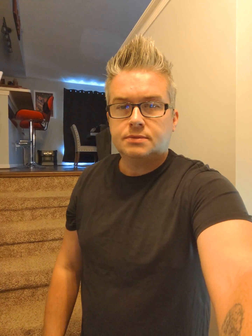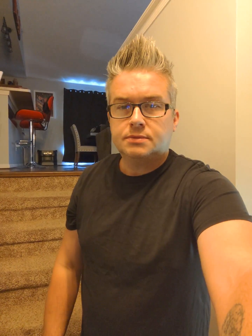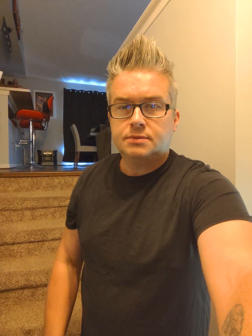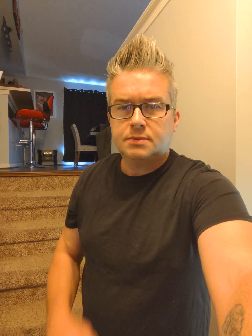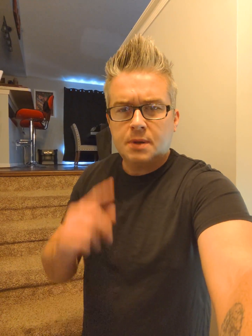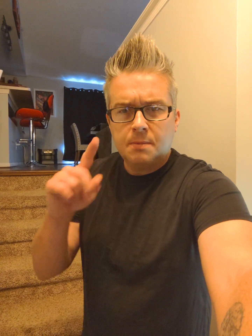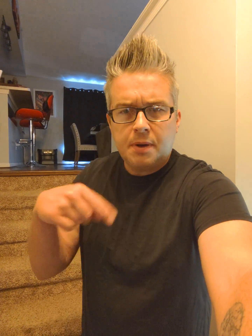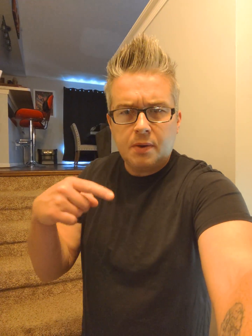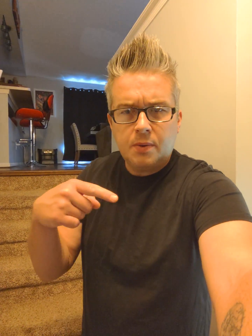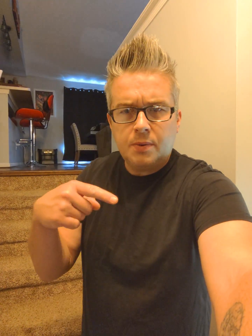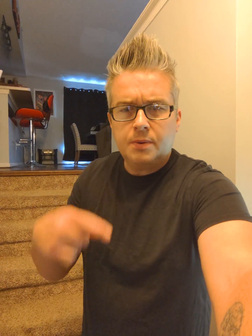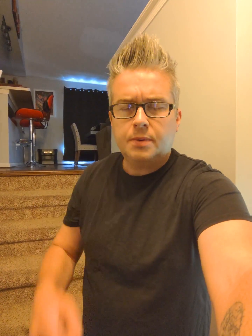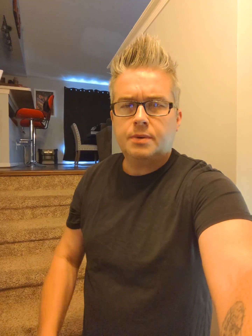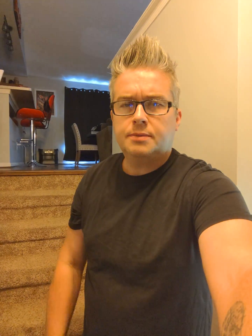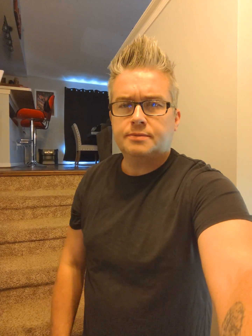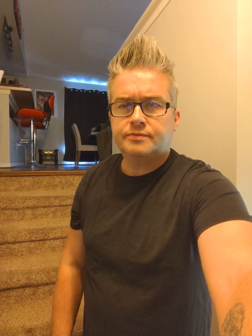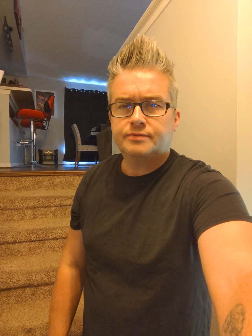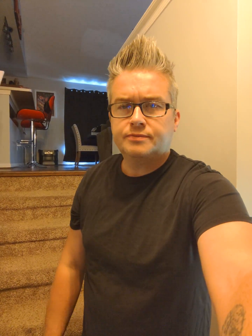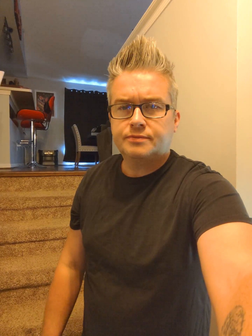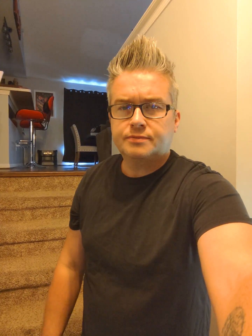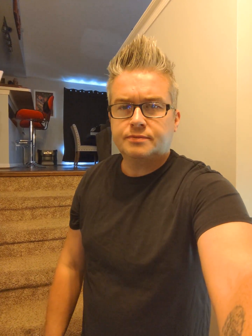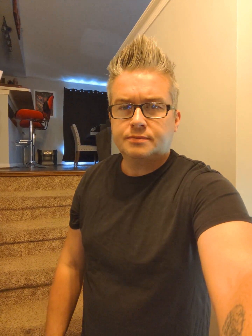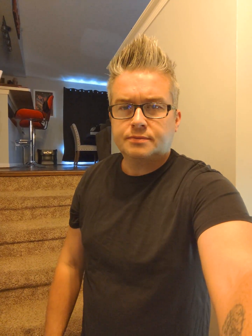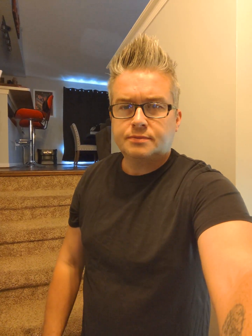about